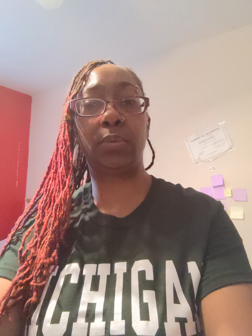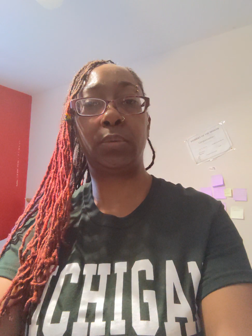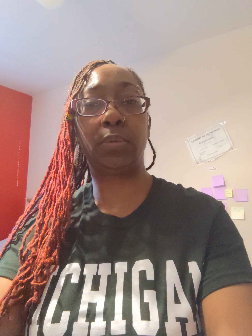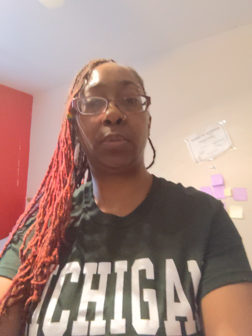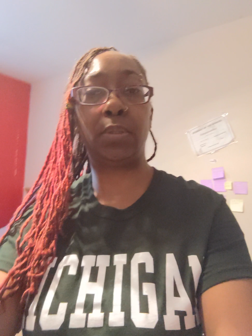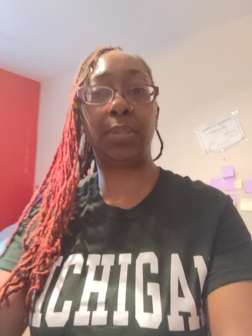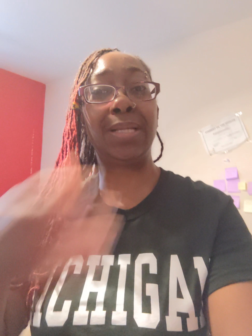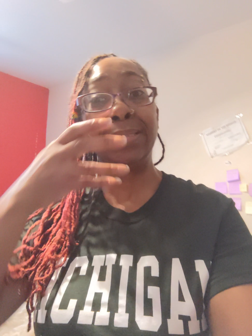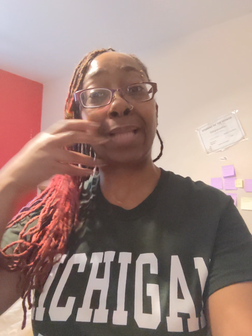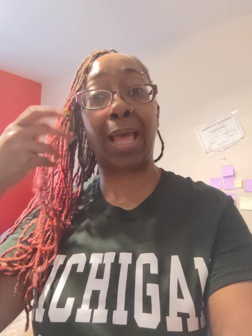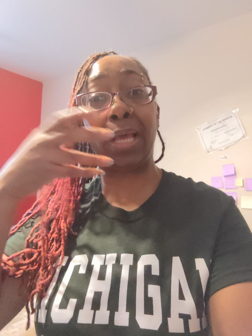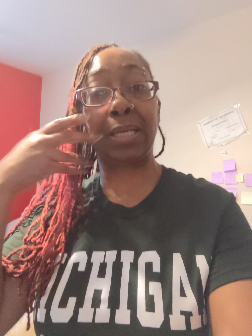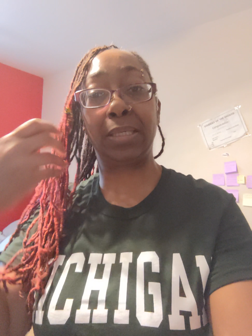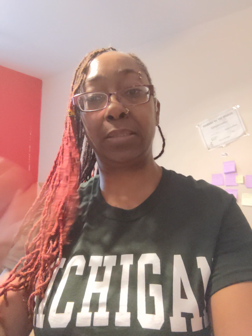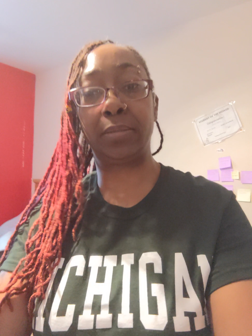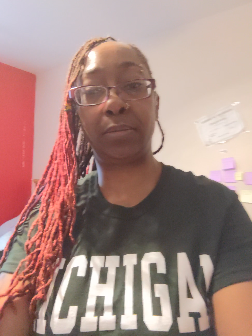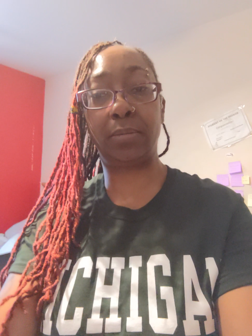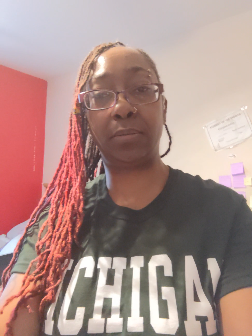tiger